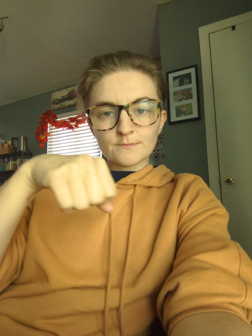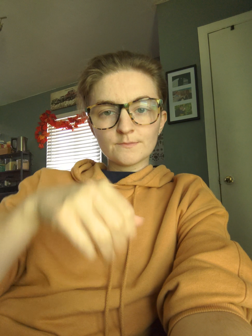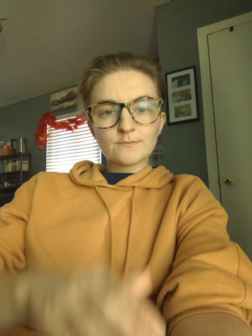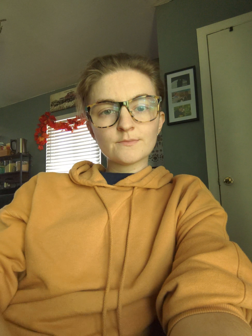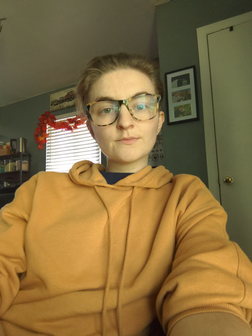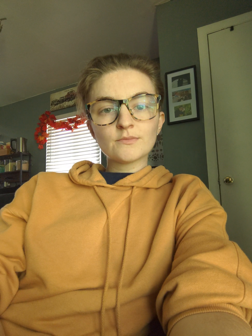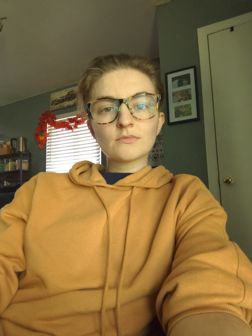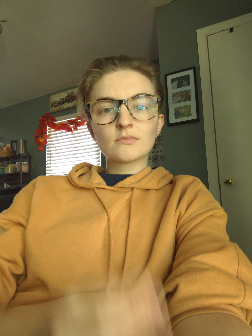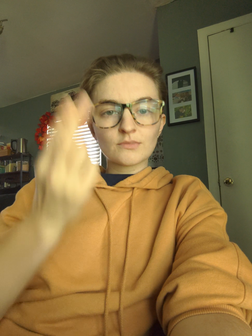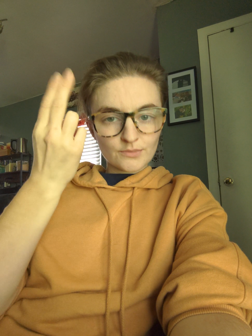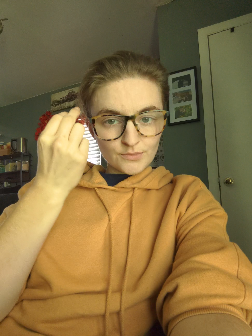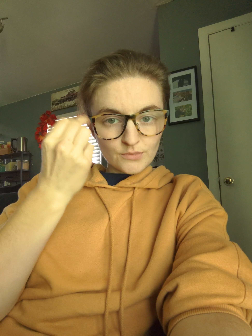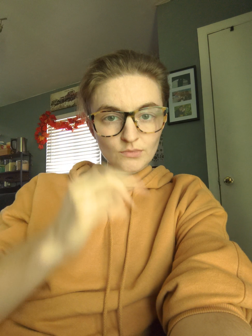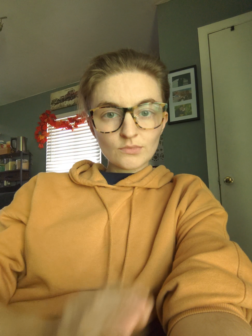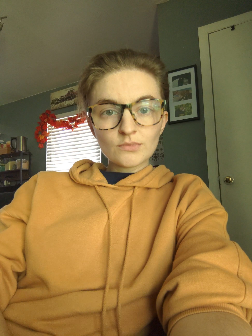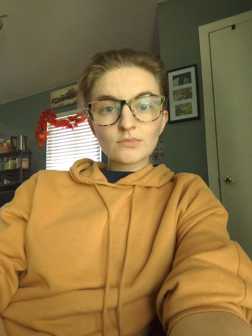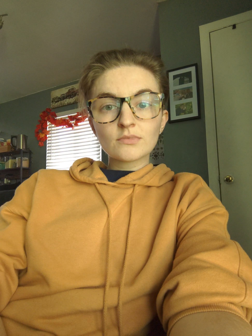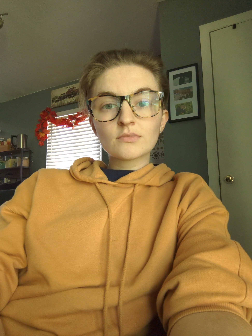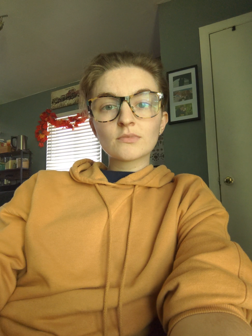rabbit